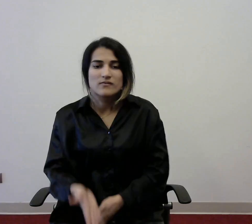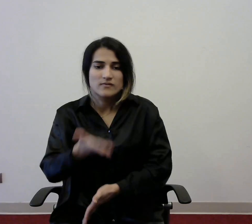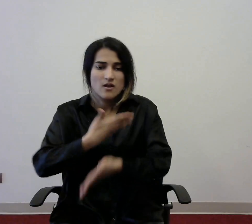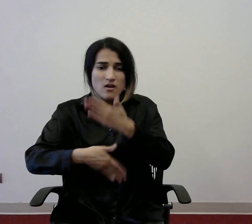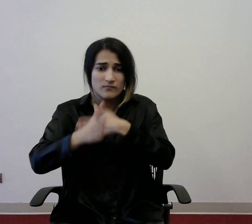əlil